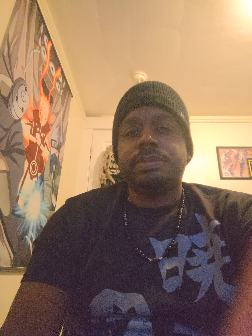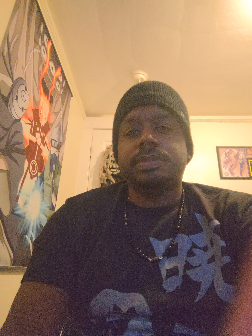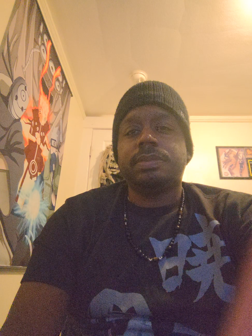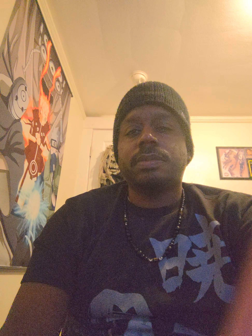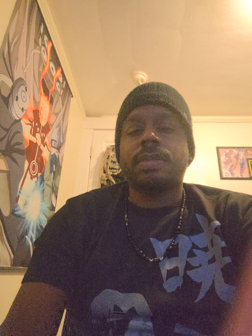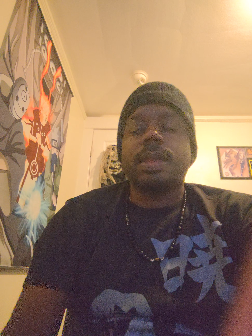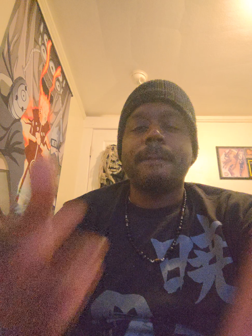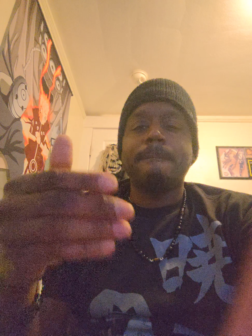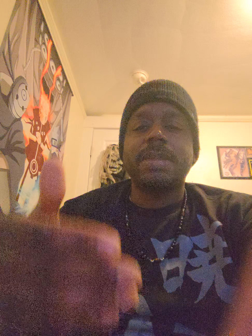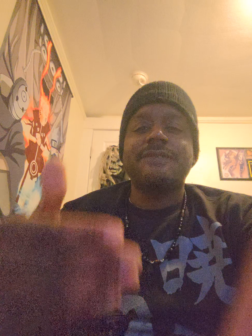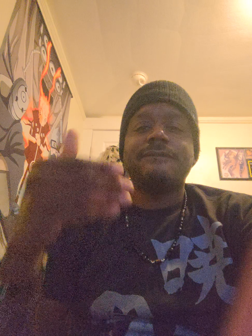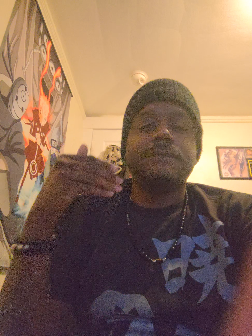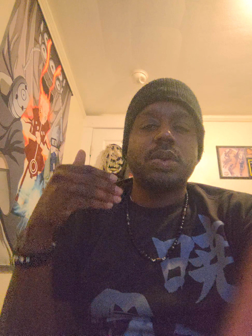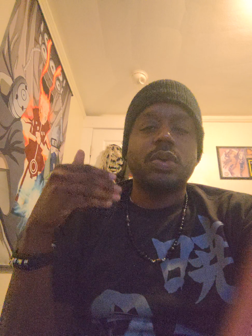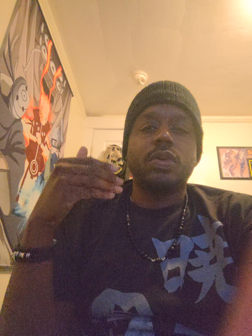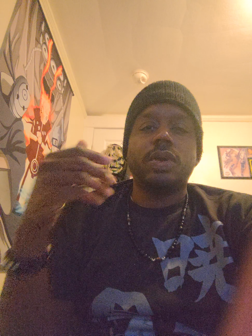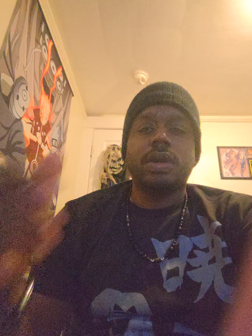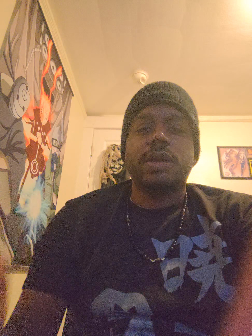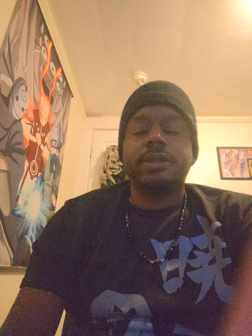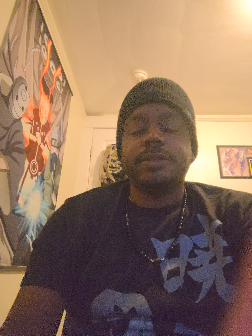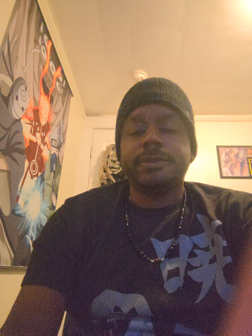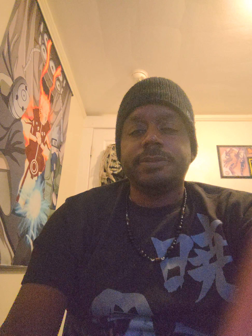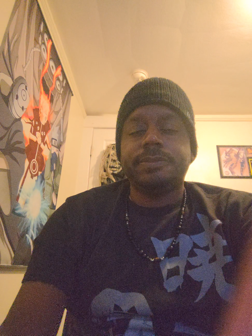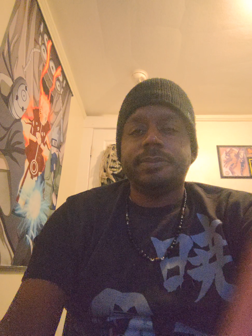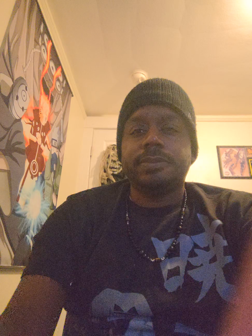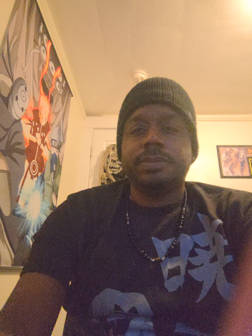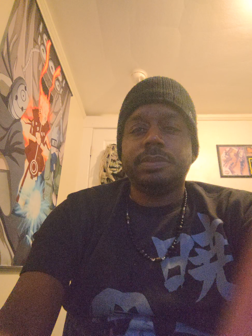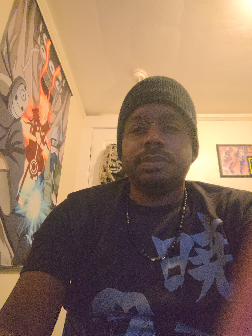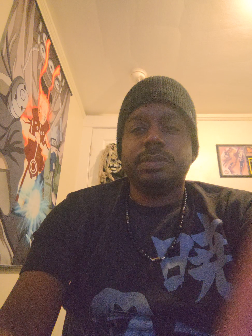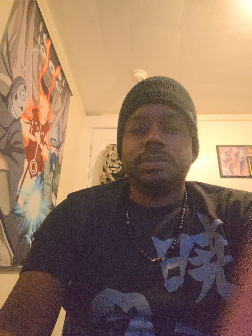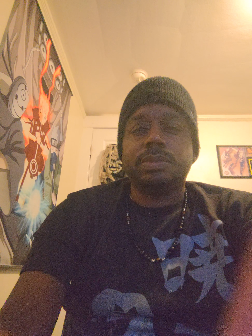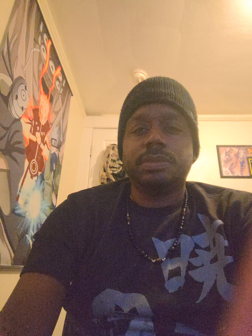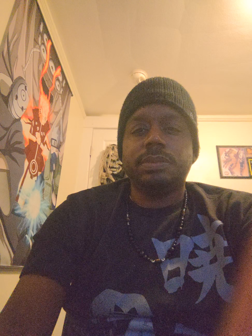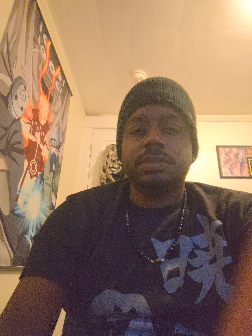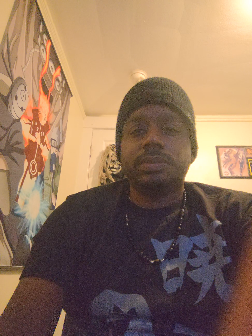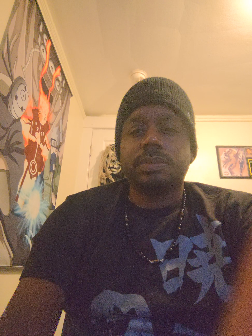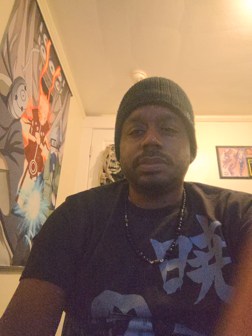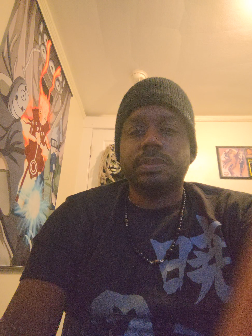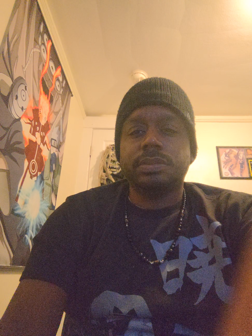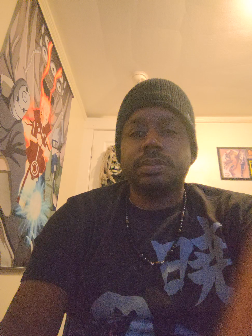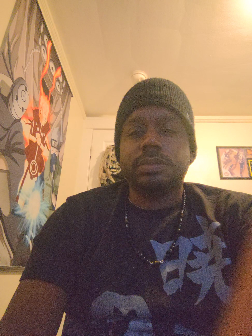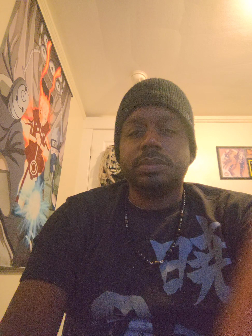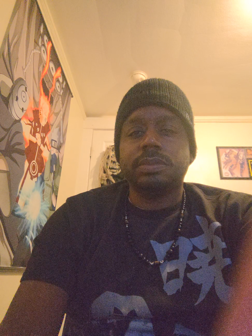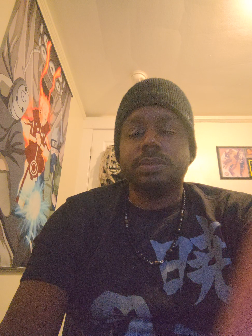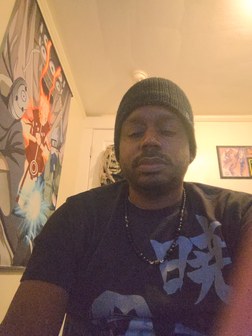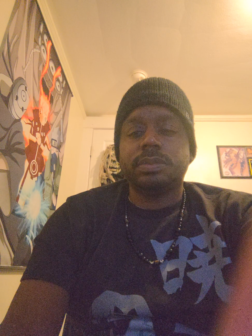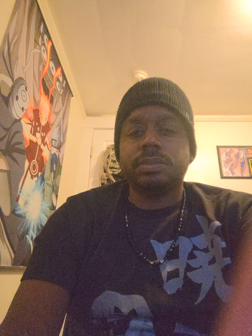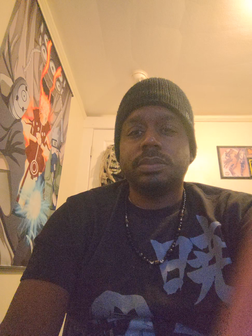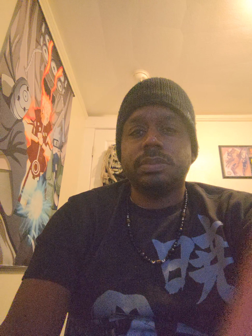before